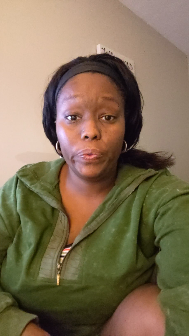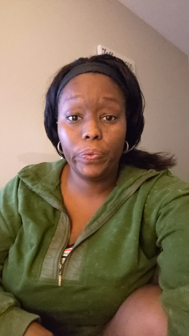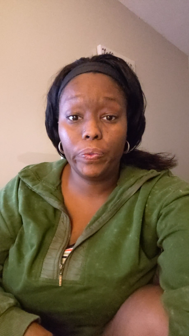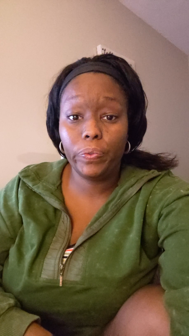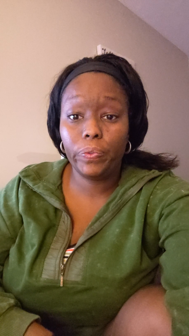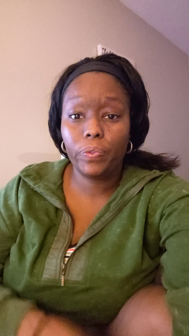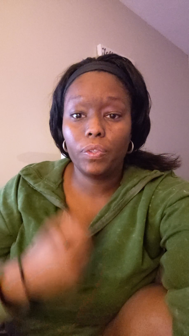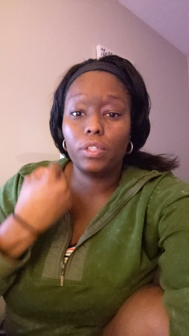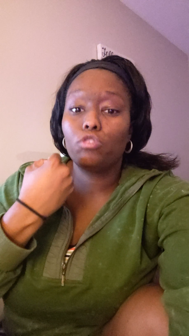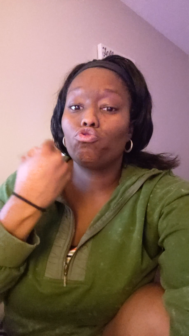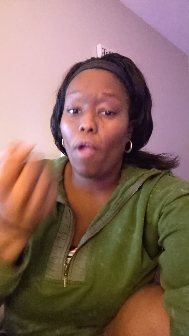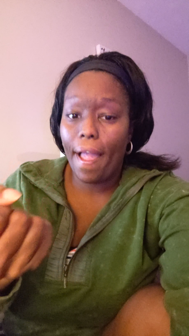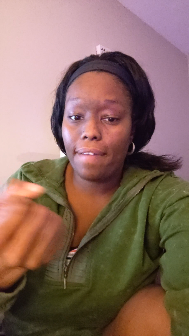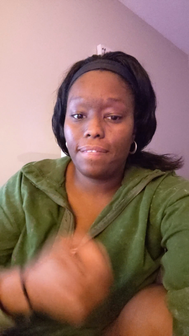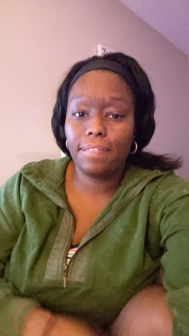drive